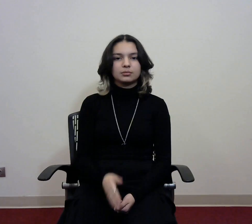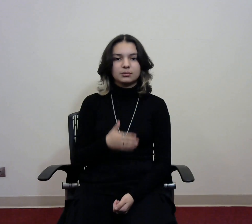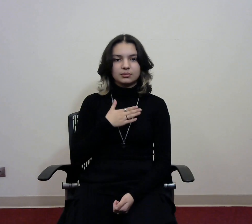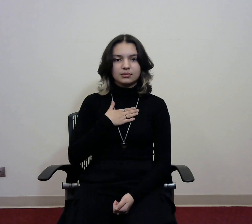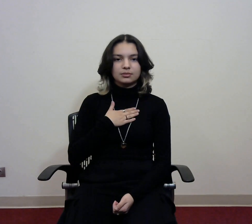mənə